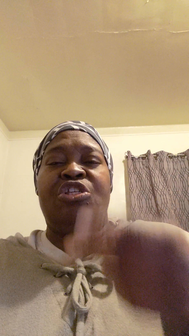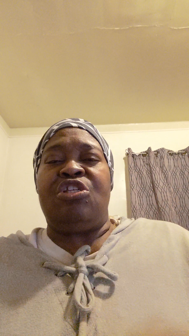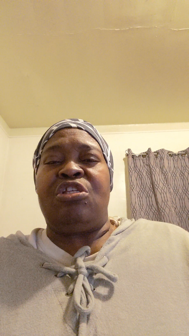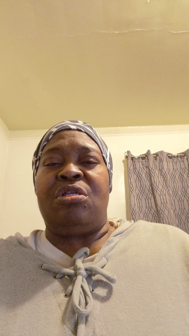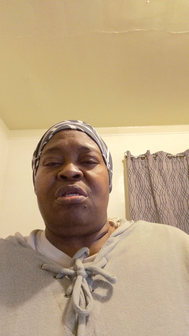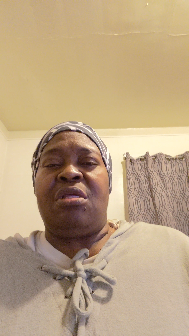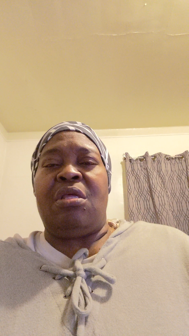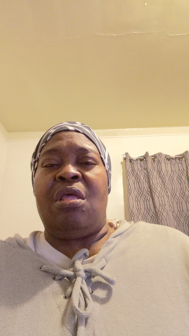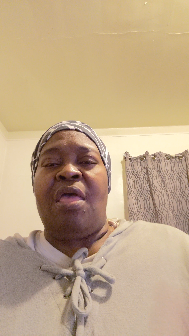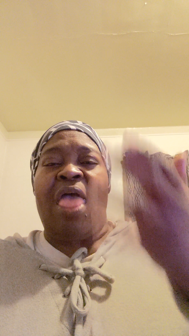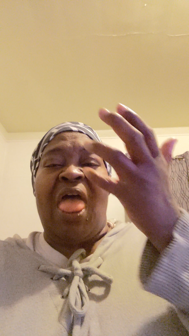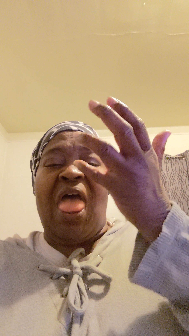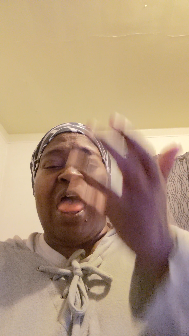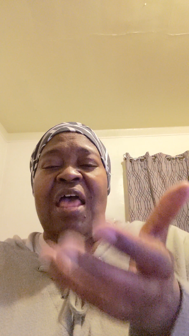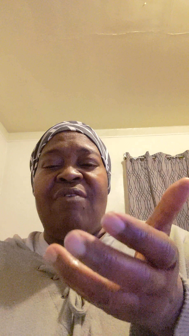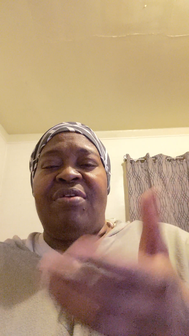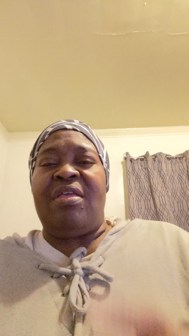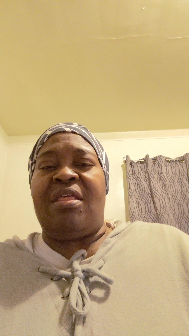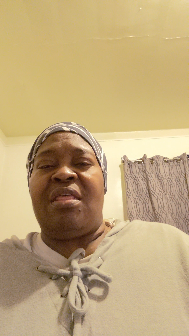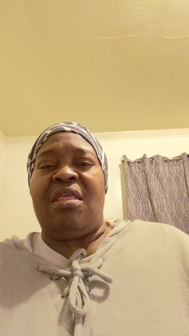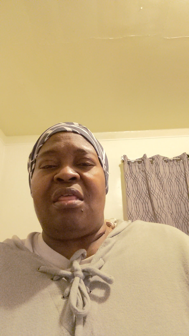heavy